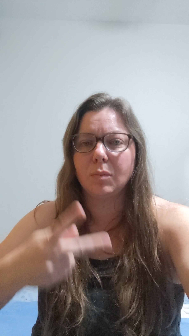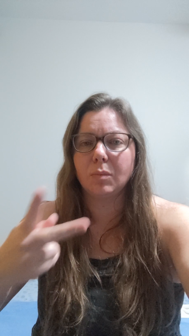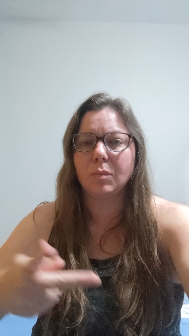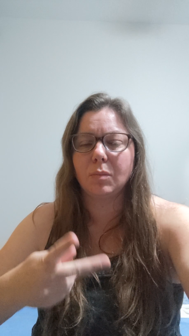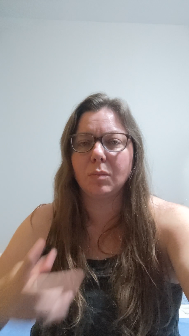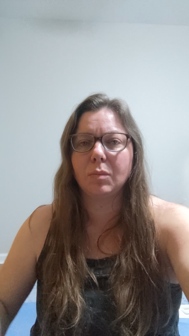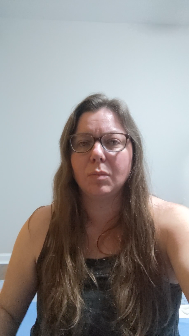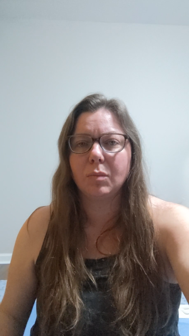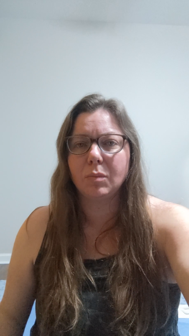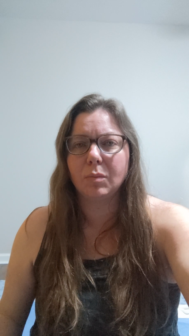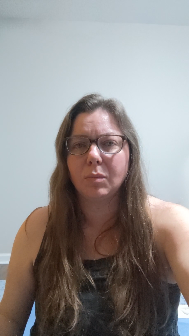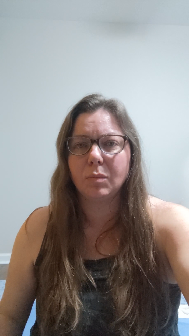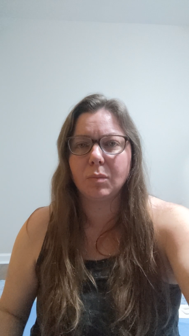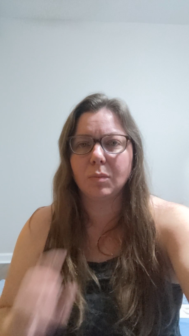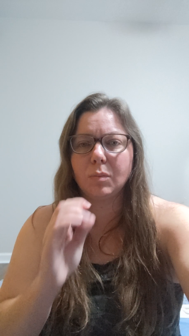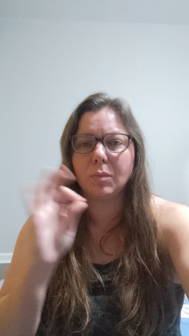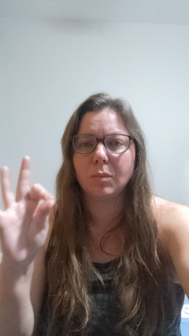off